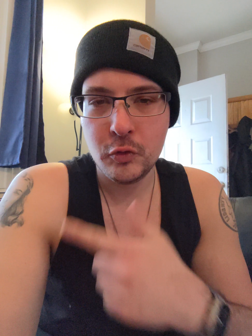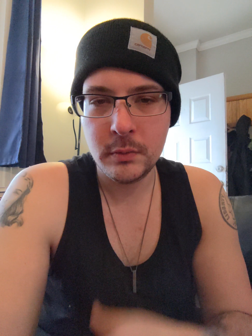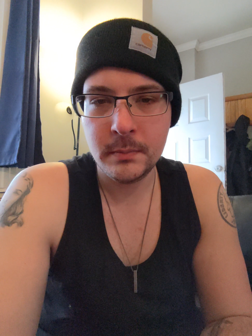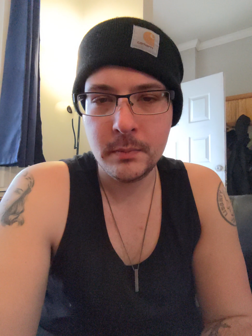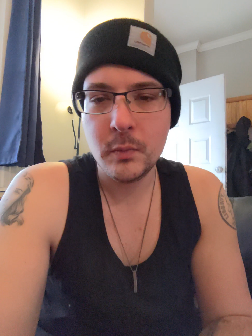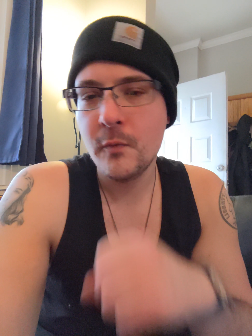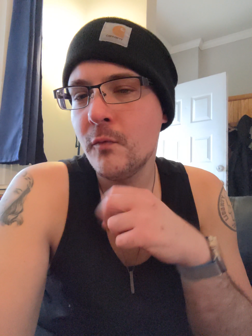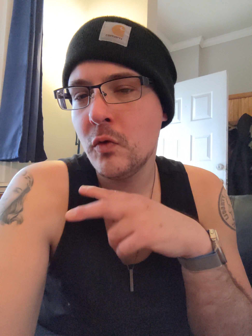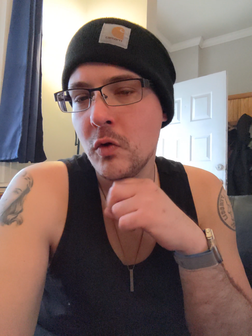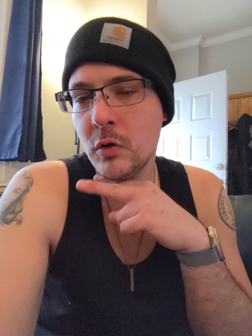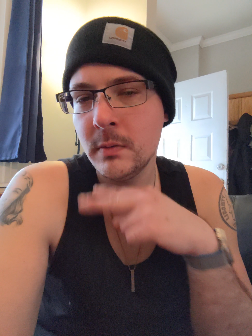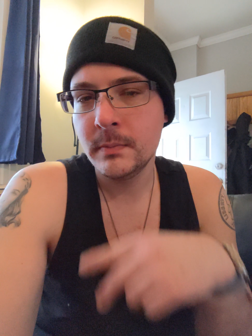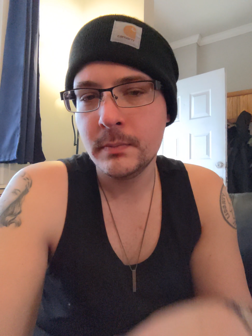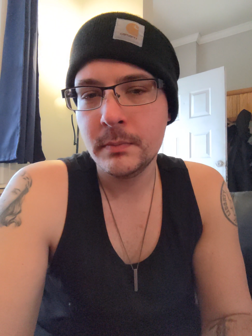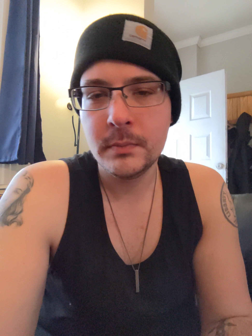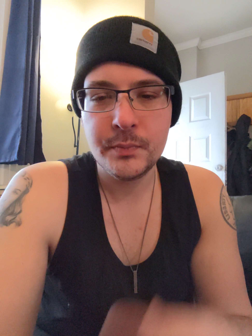frog